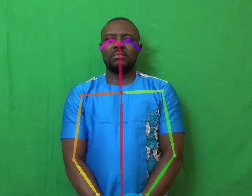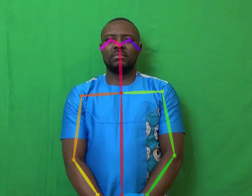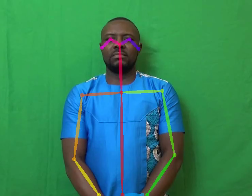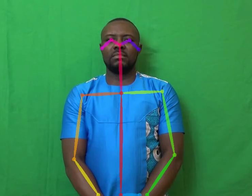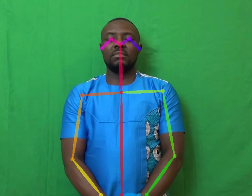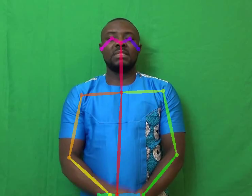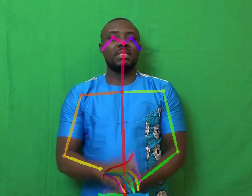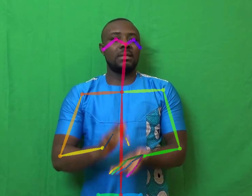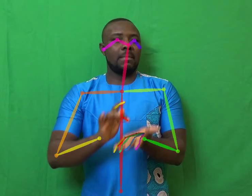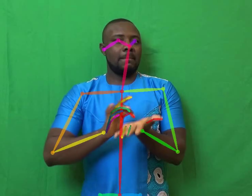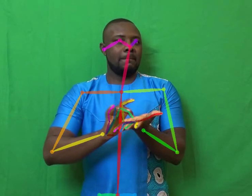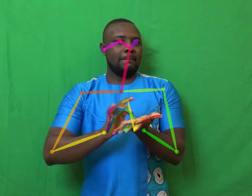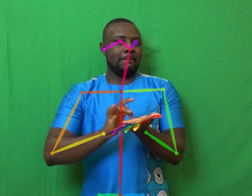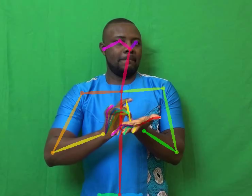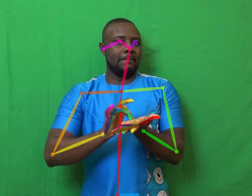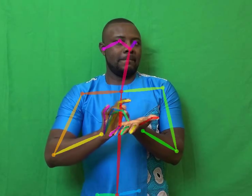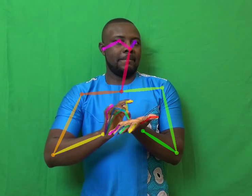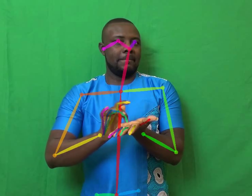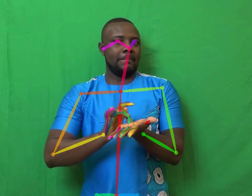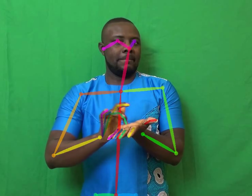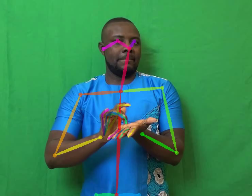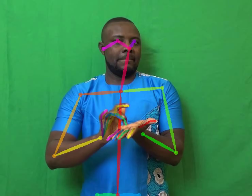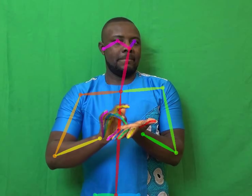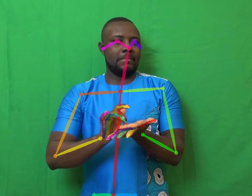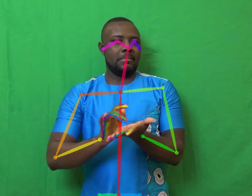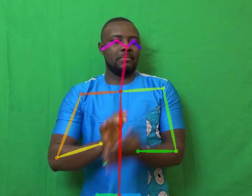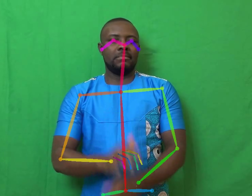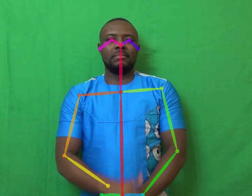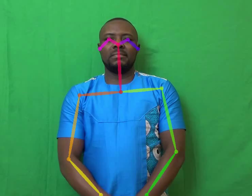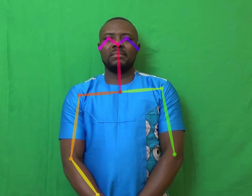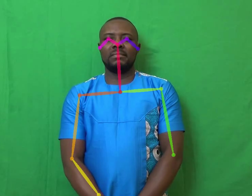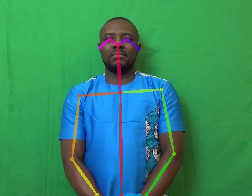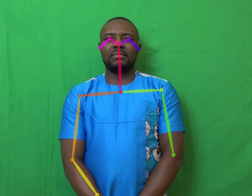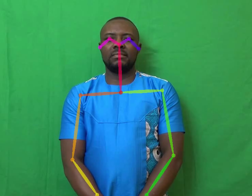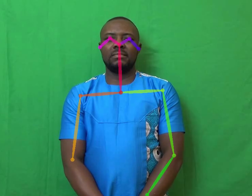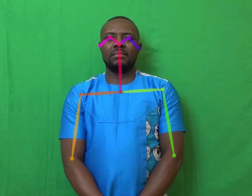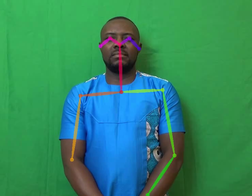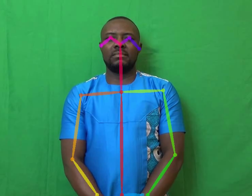medicine or drug